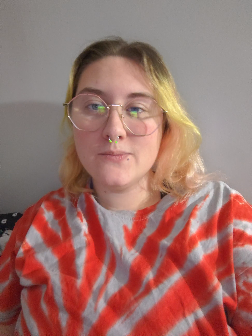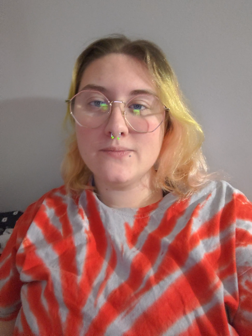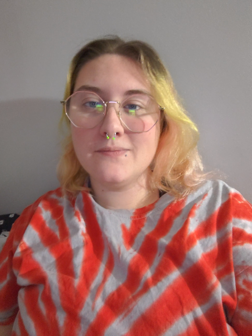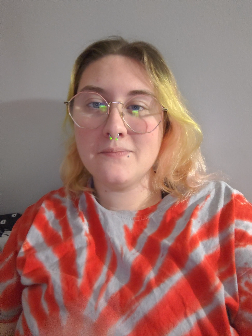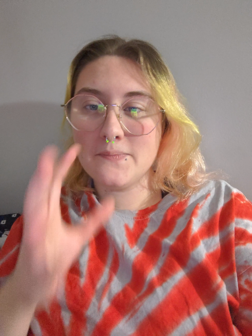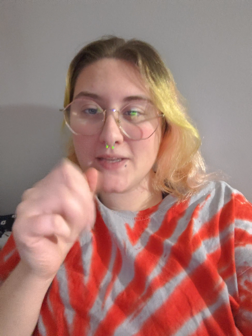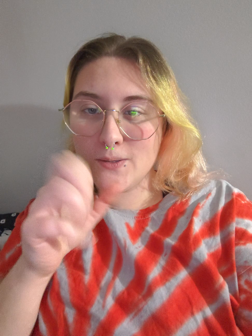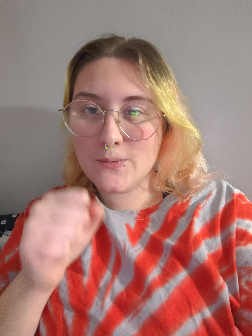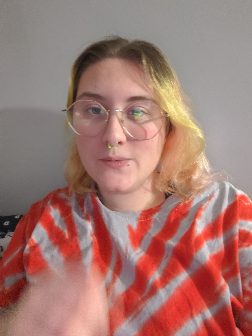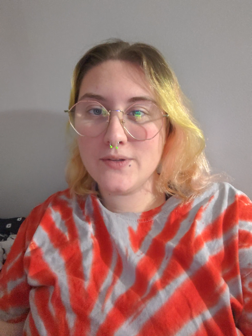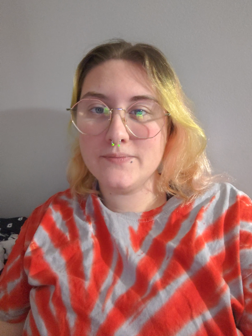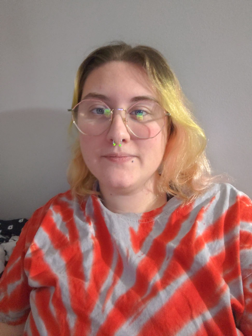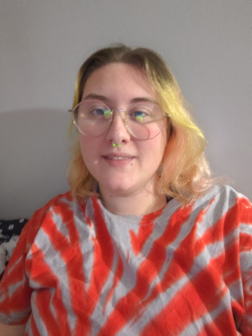milk